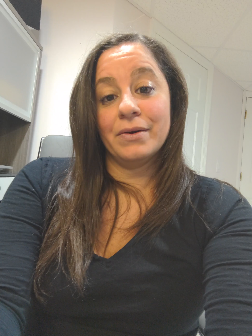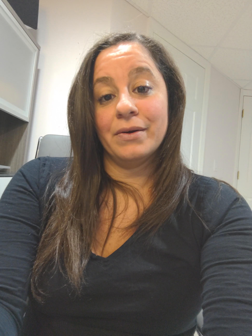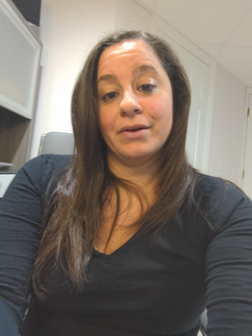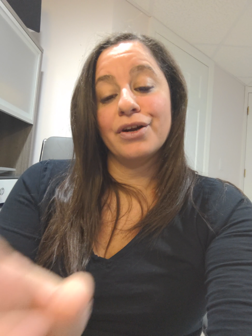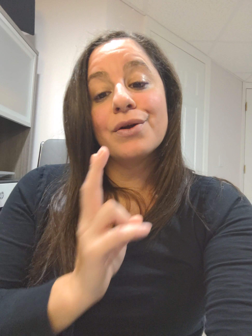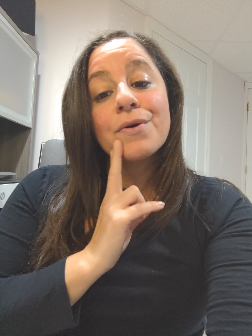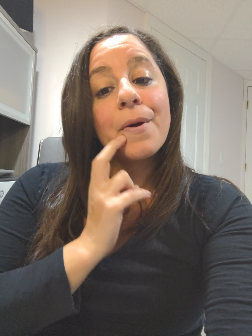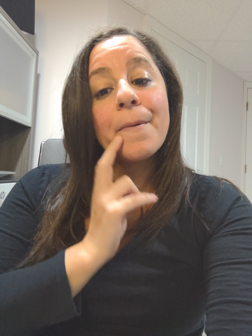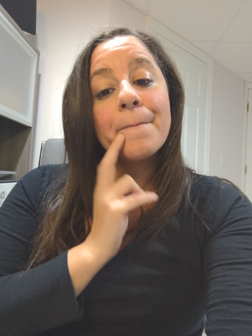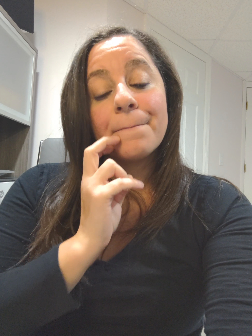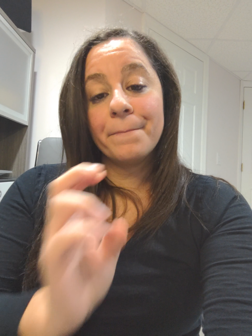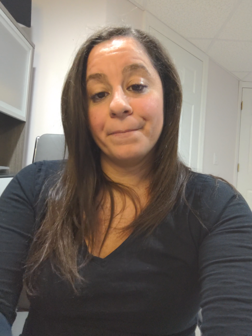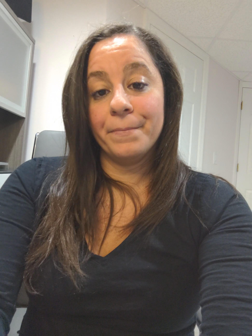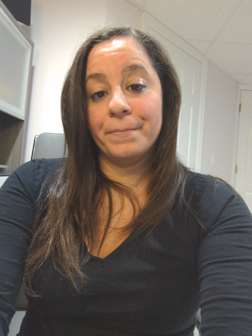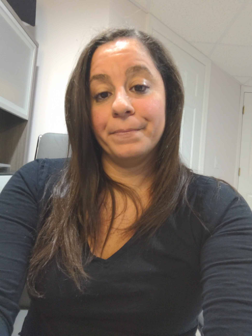gum